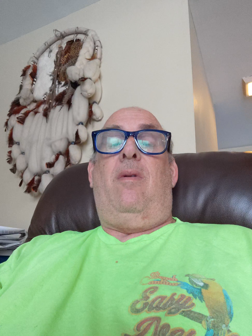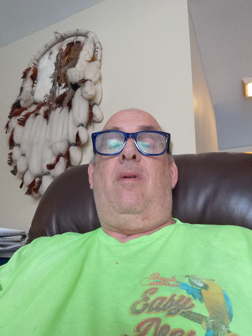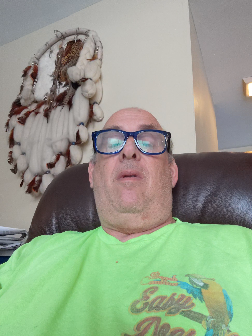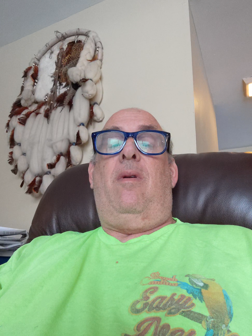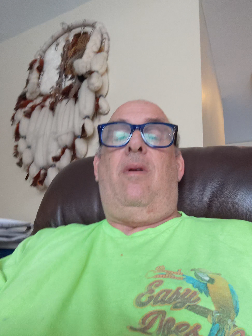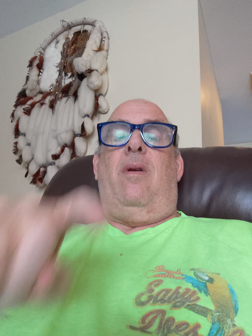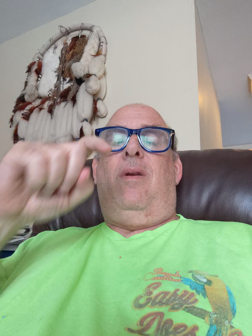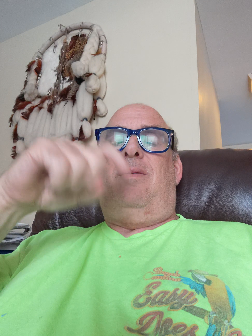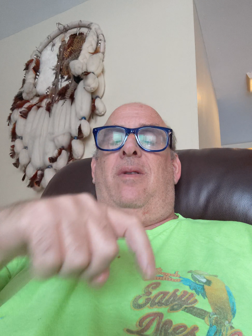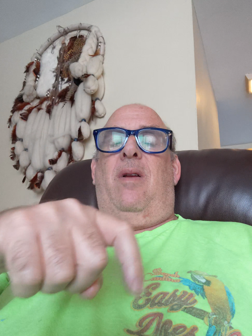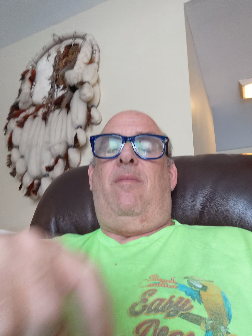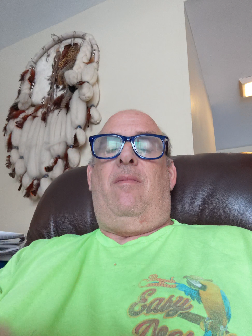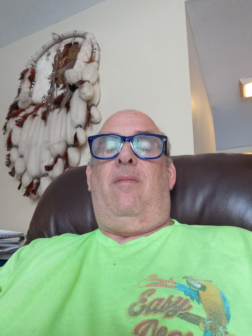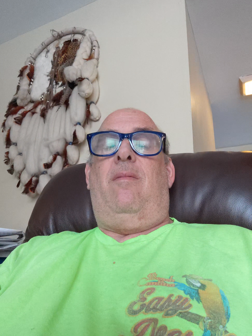time